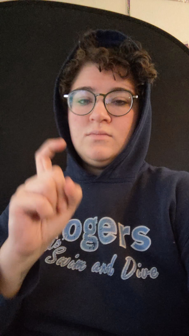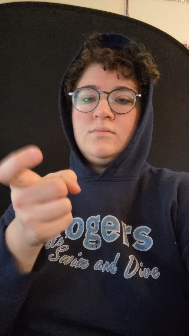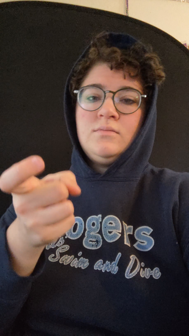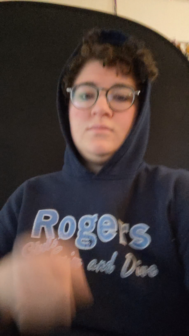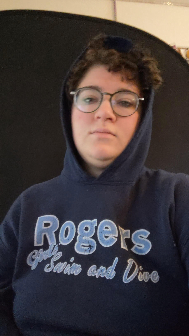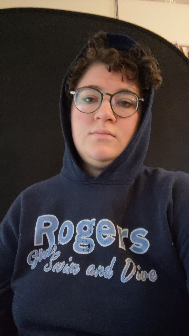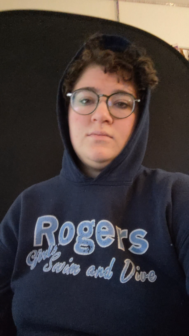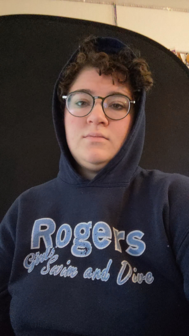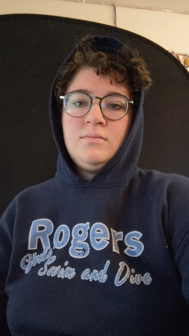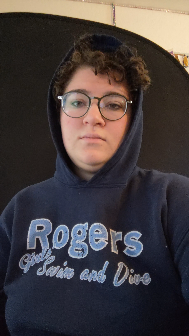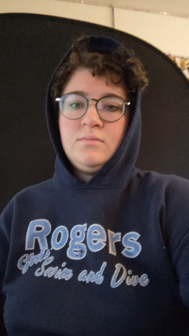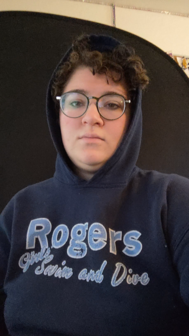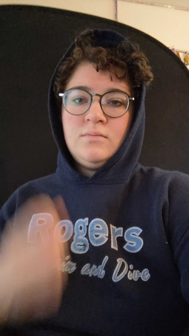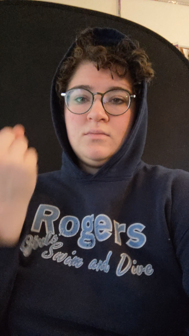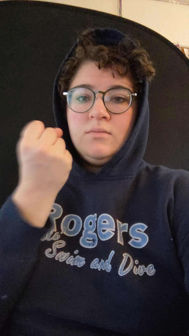hold